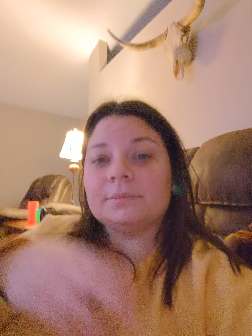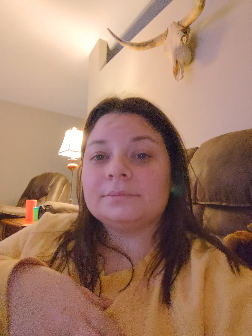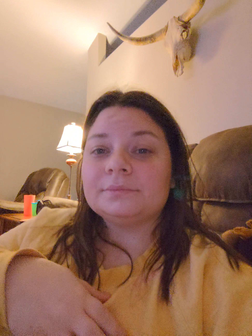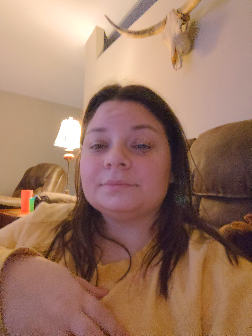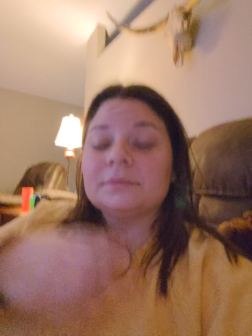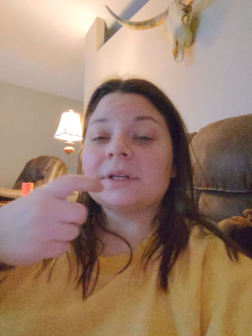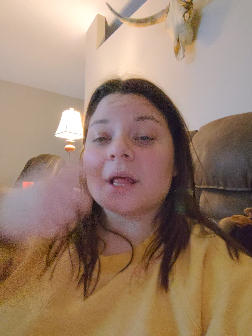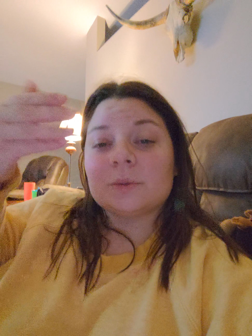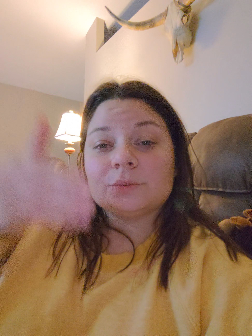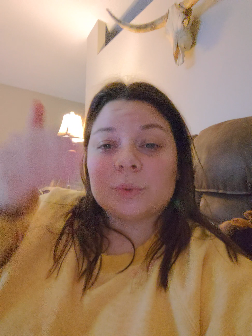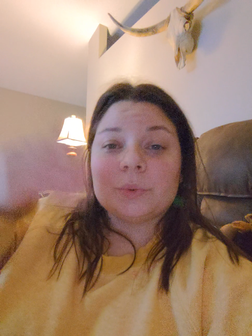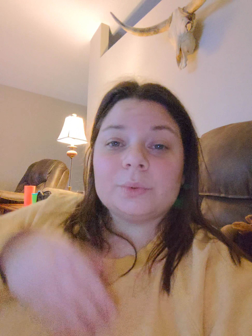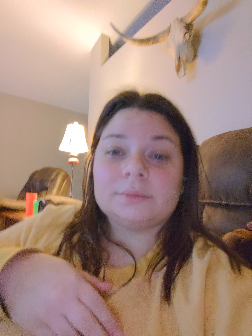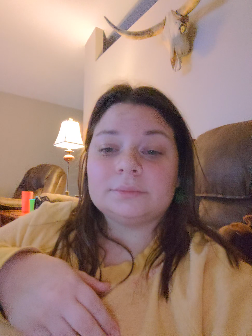window